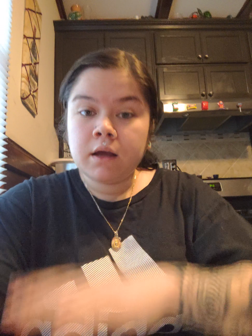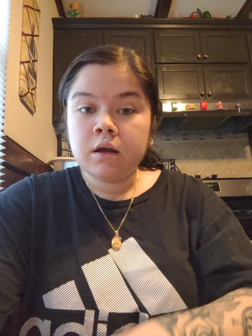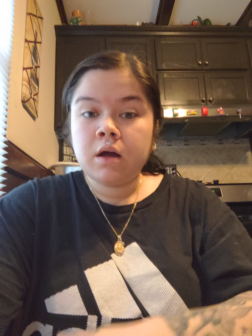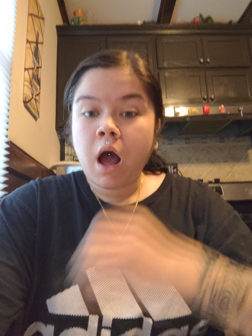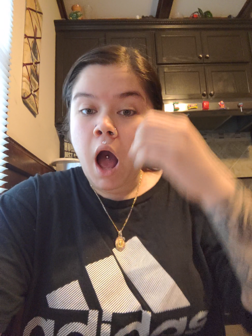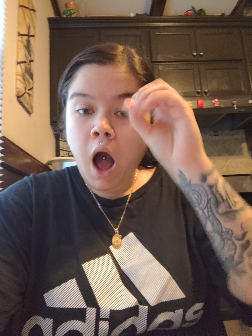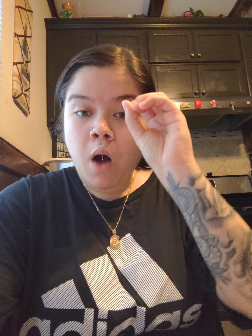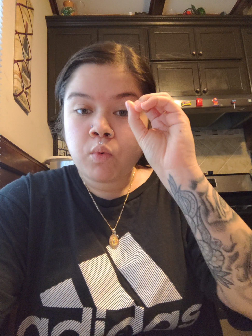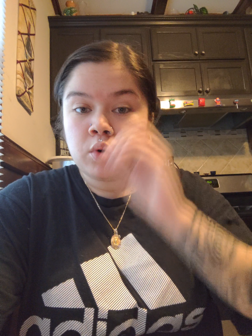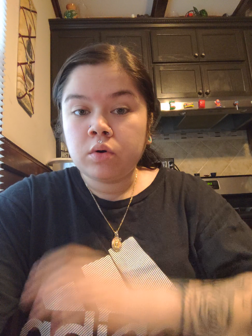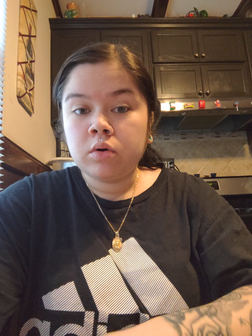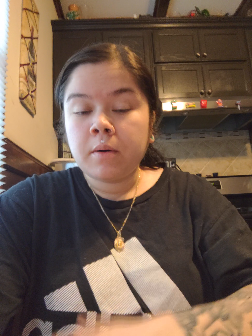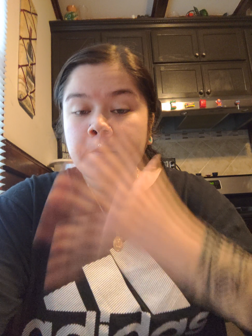owl